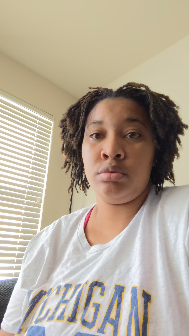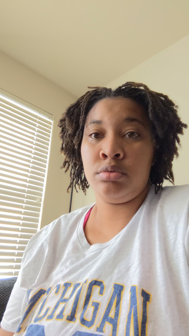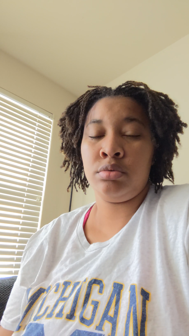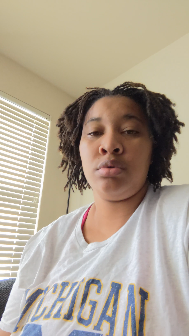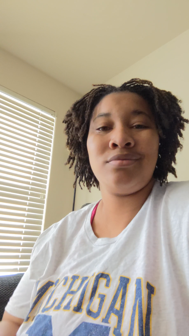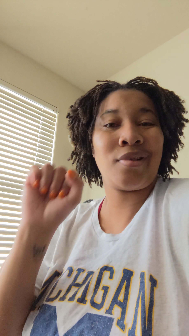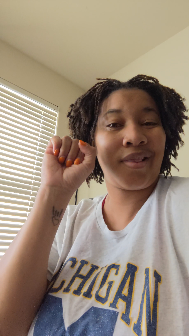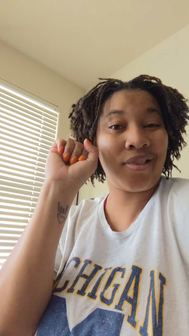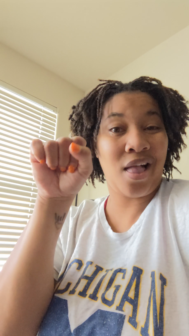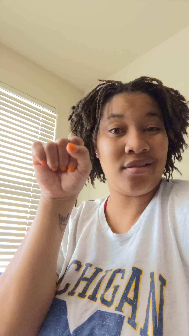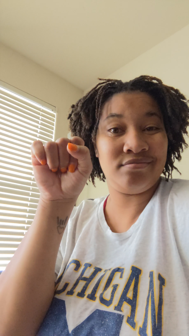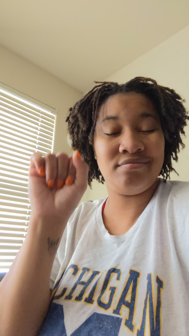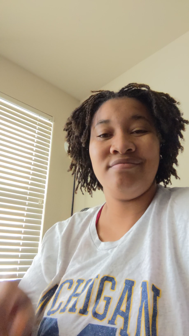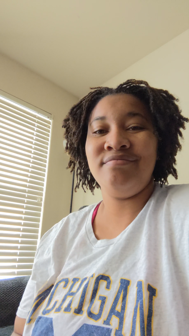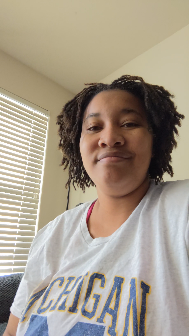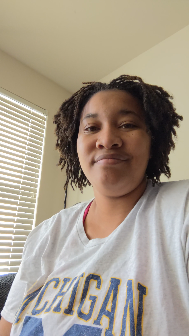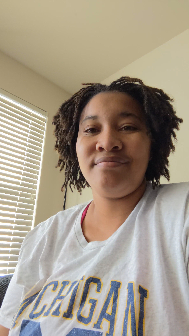knock